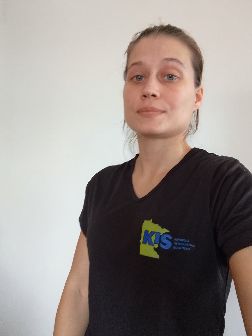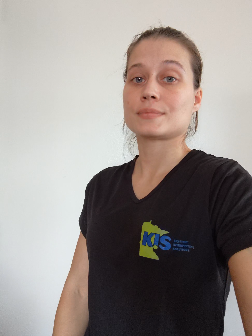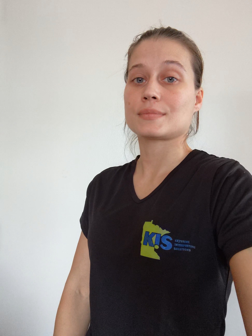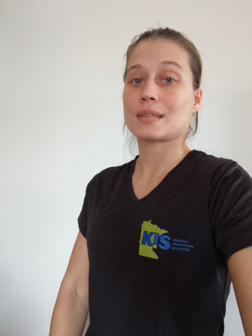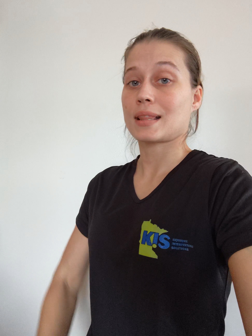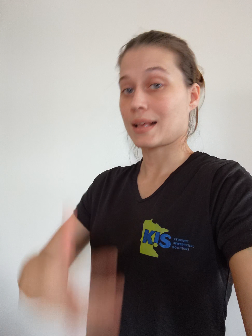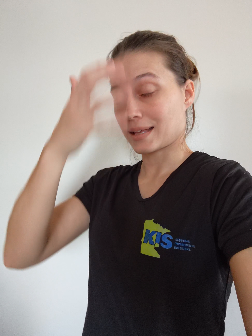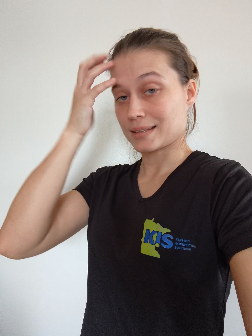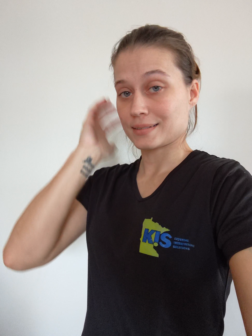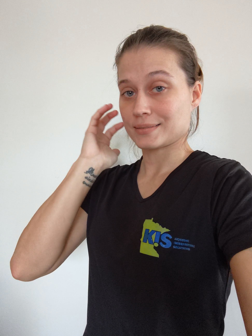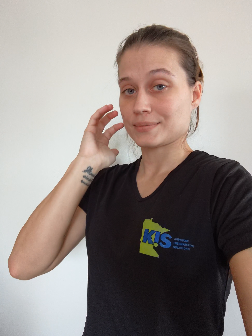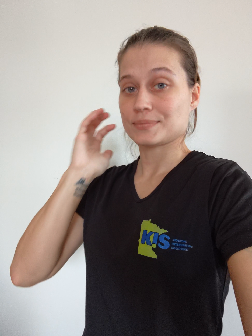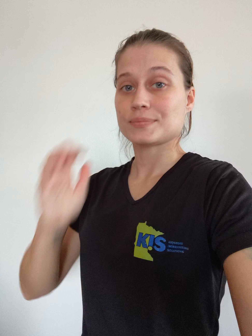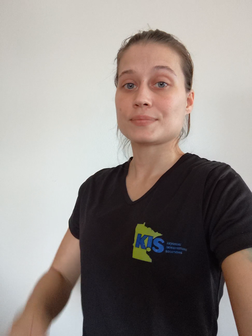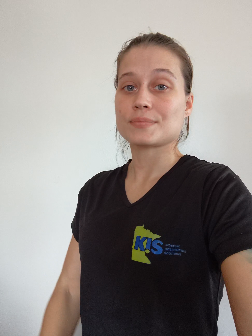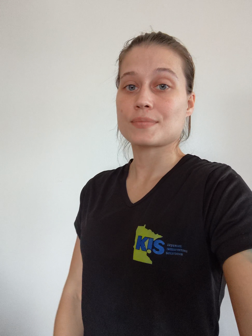lion